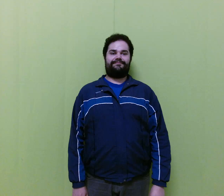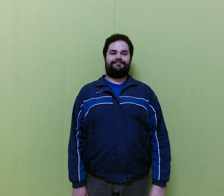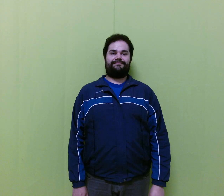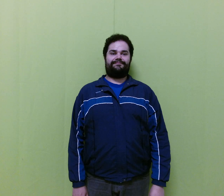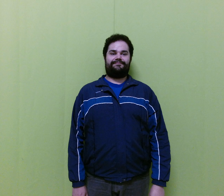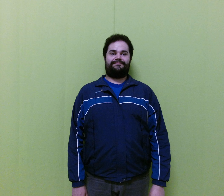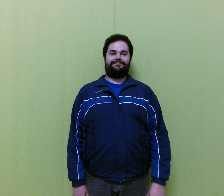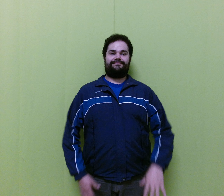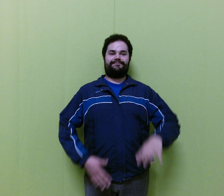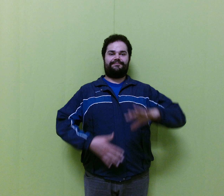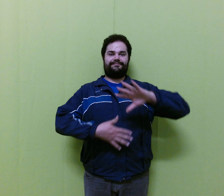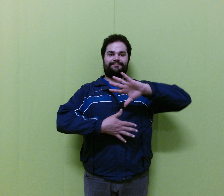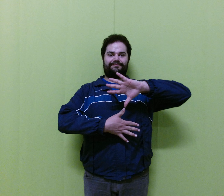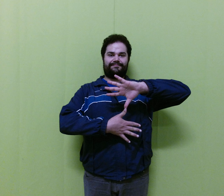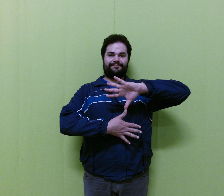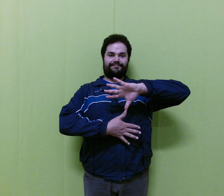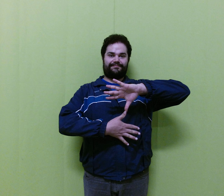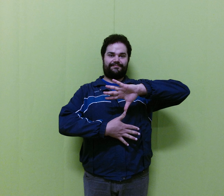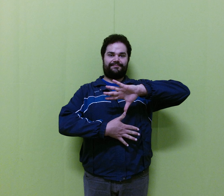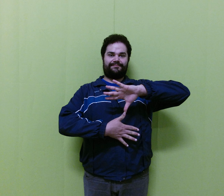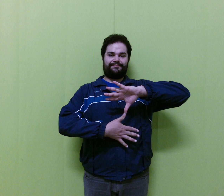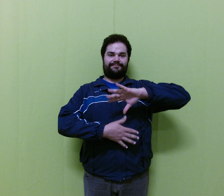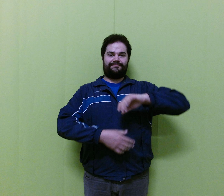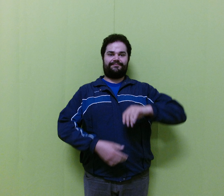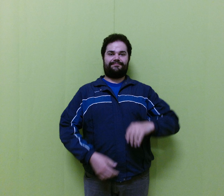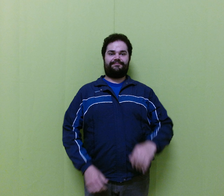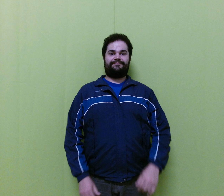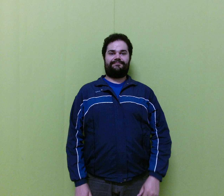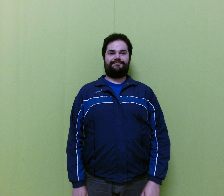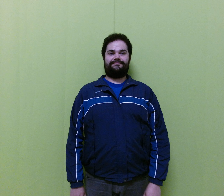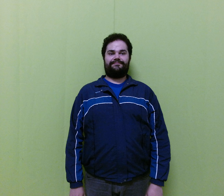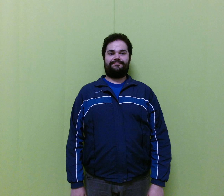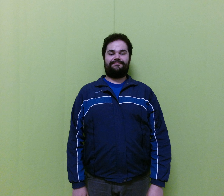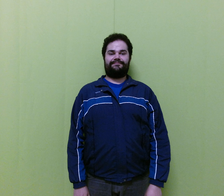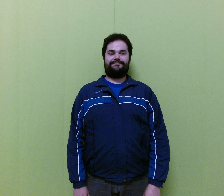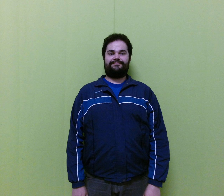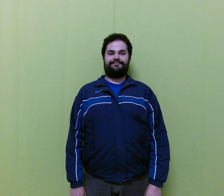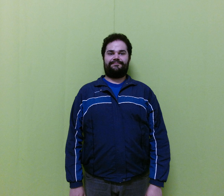América